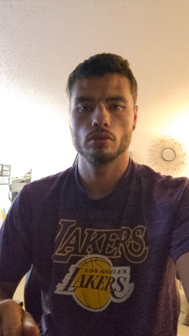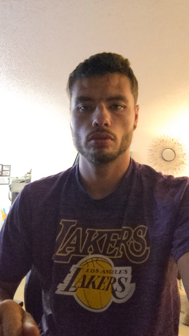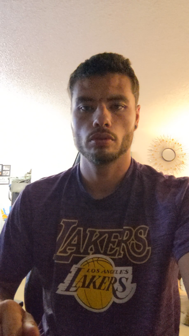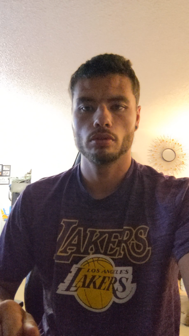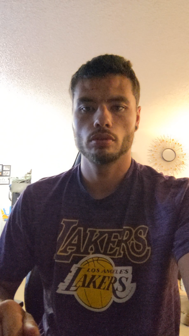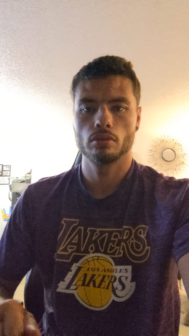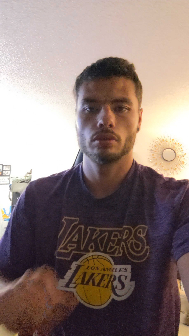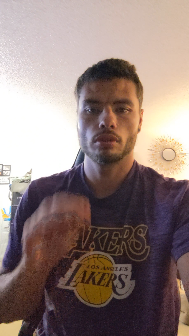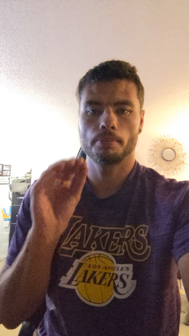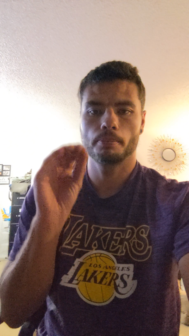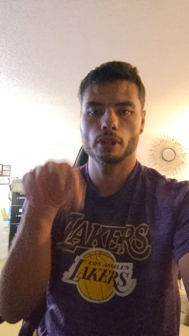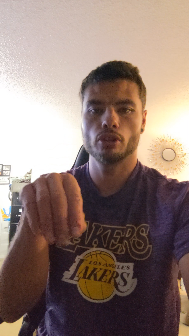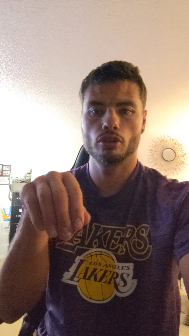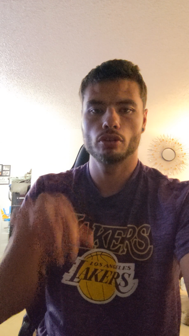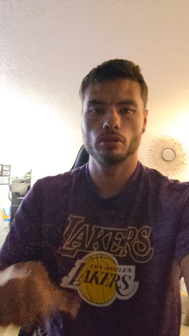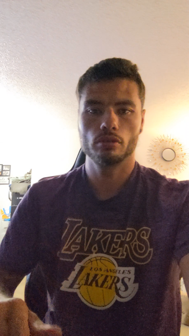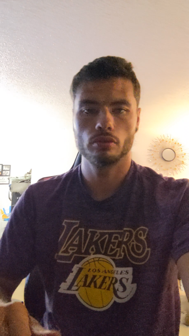put